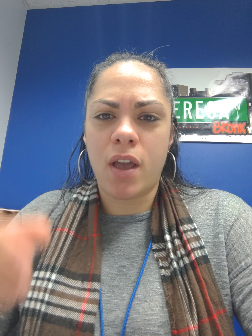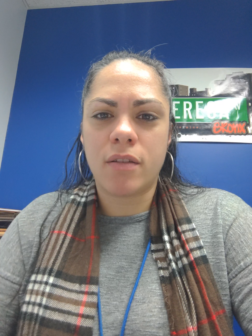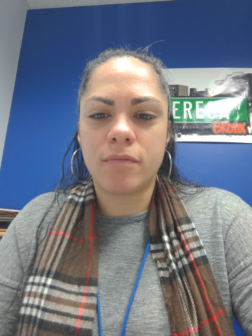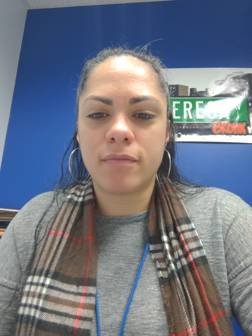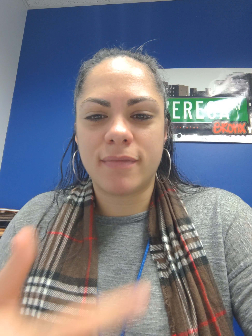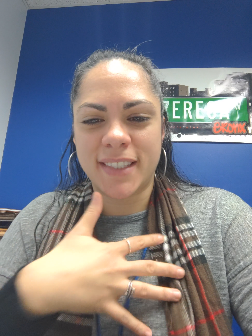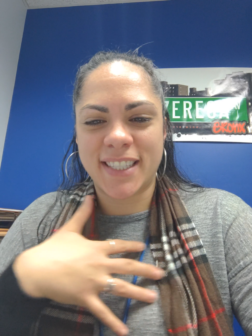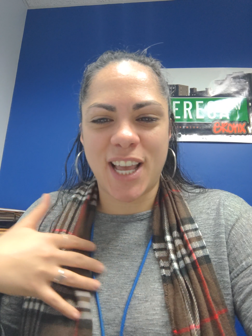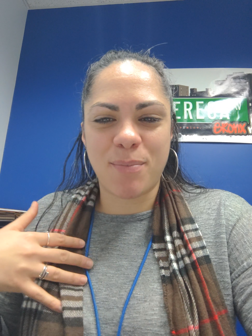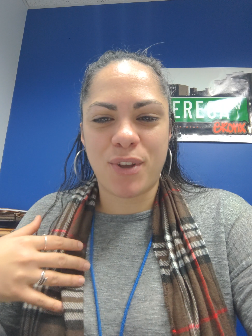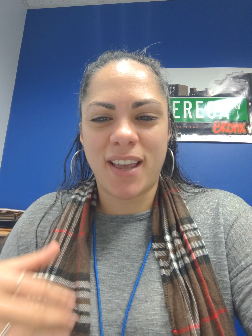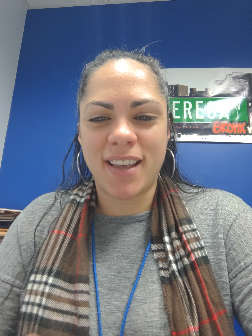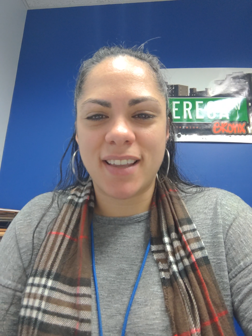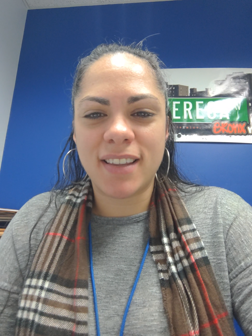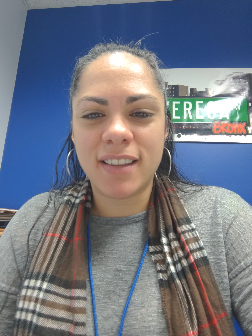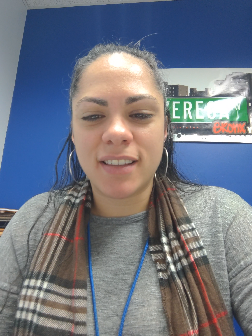zebra